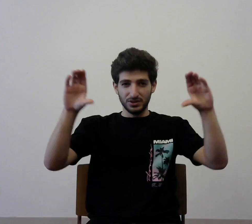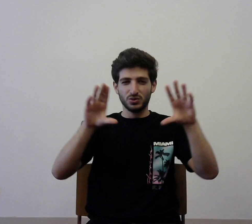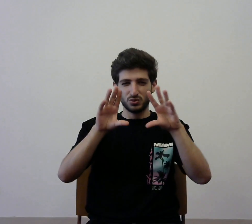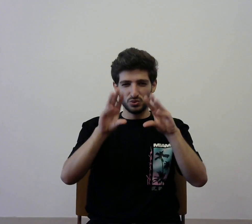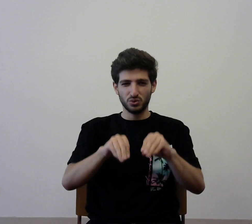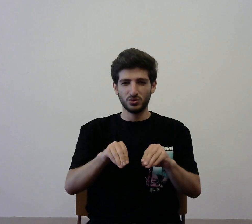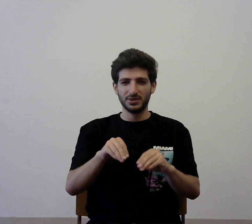söndurə